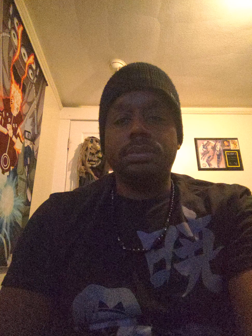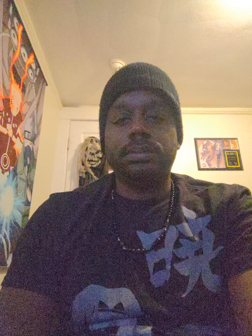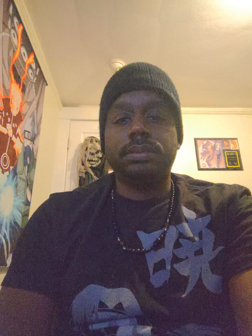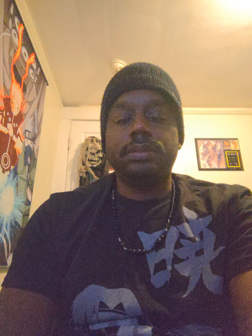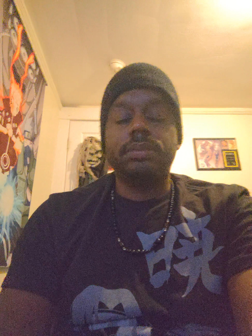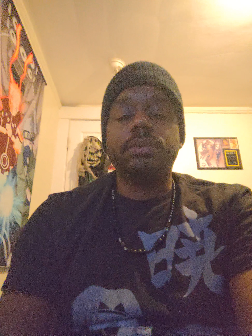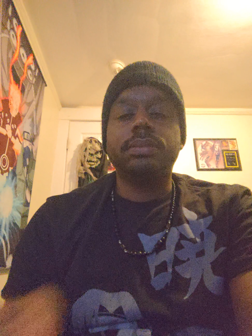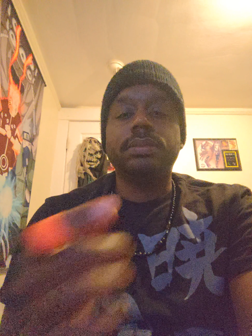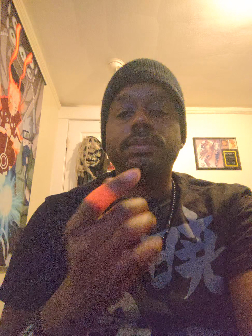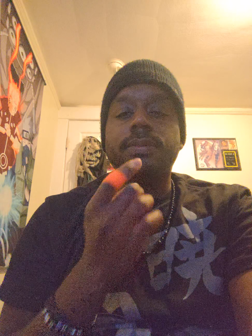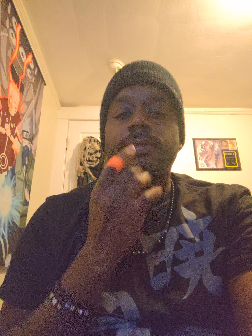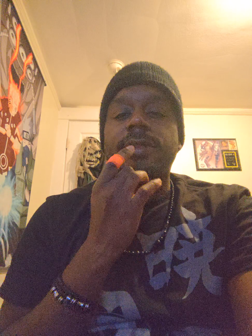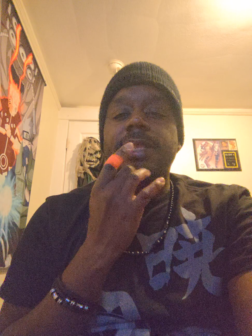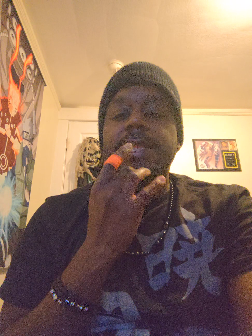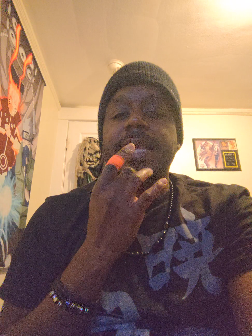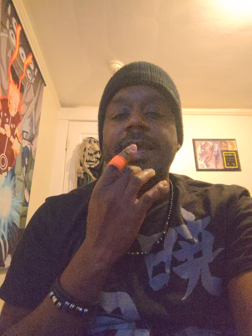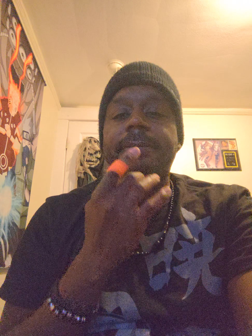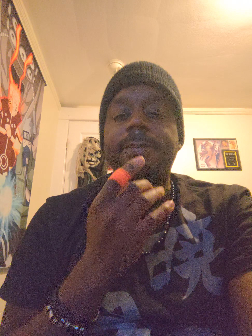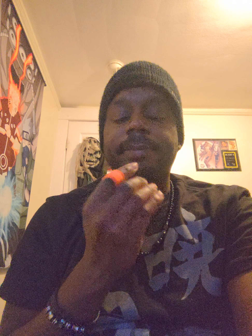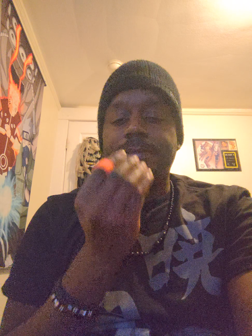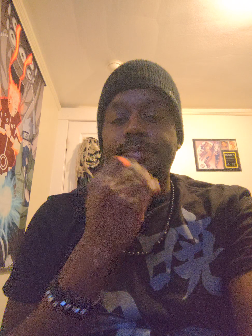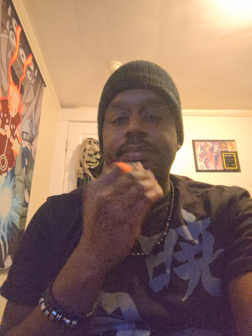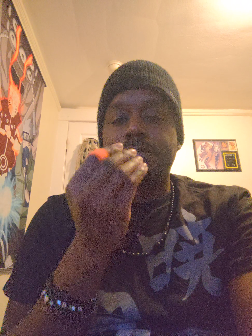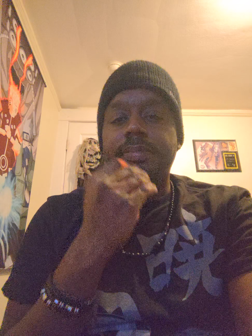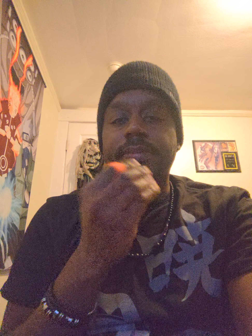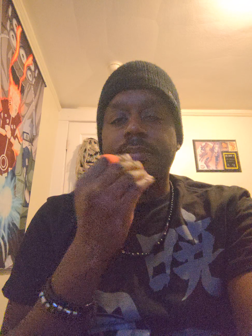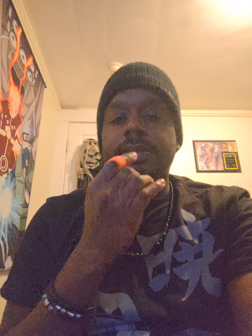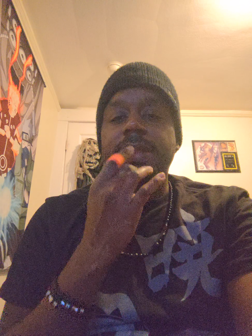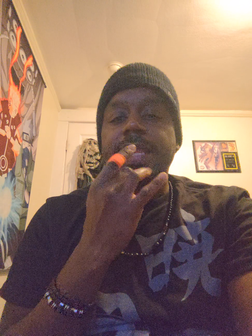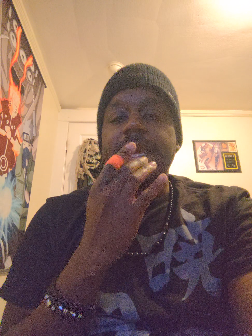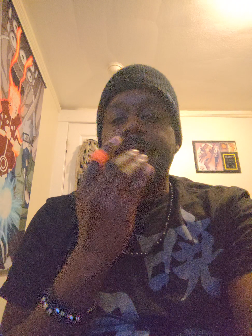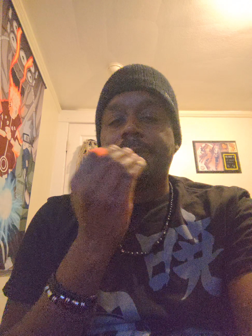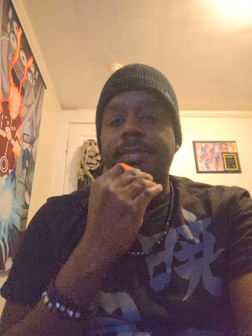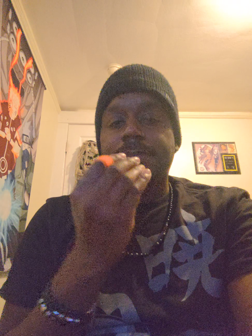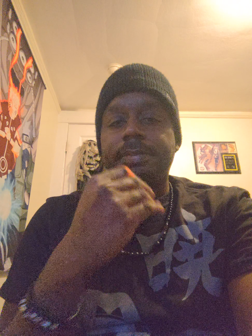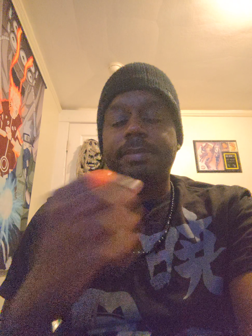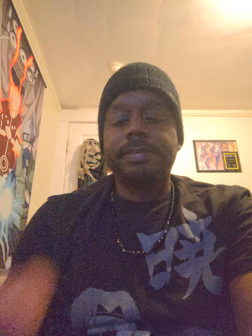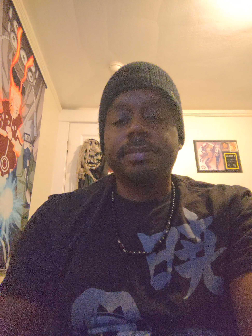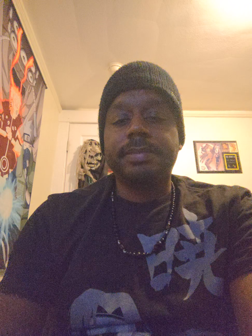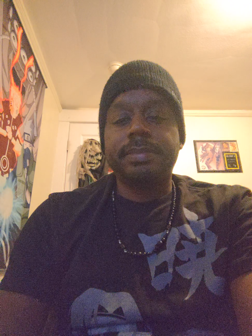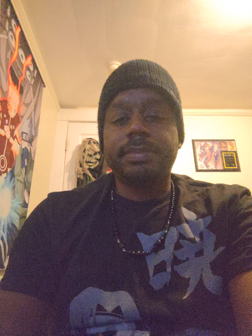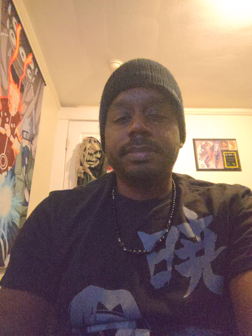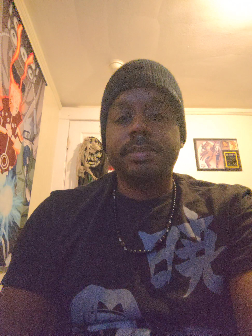snack